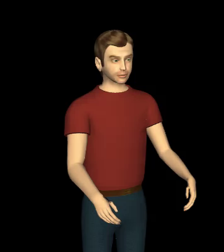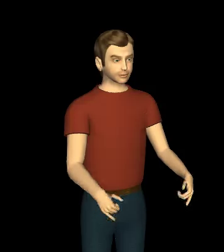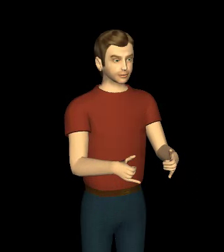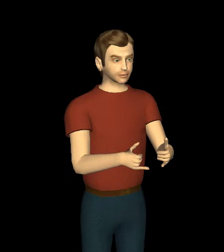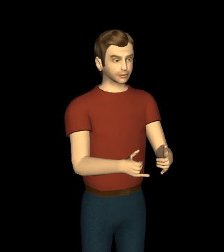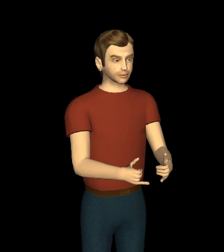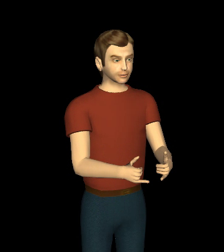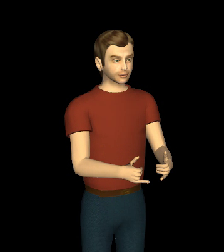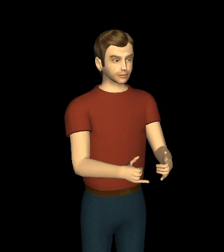هنا